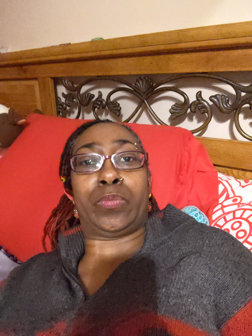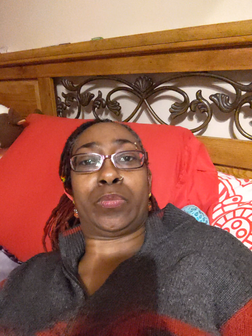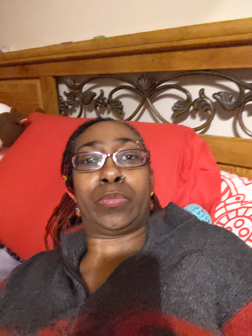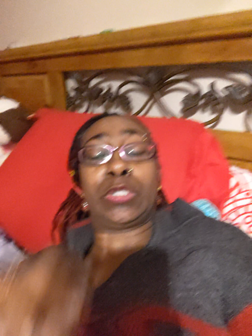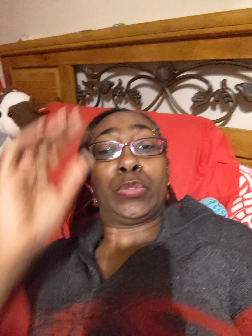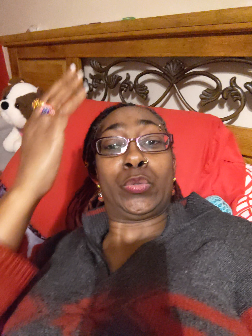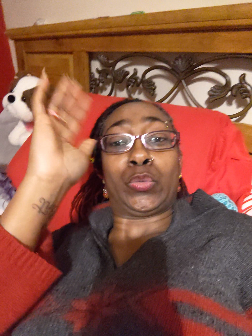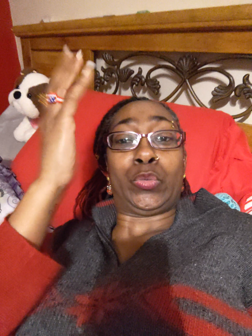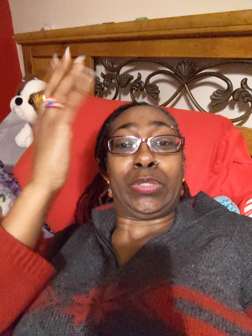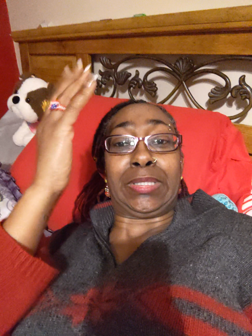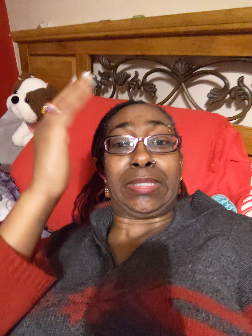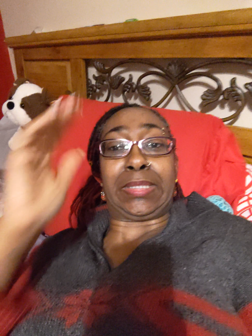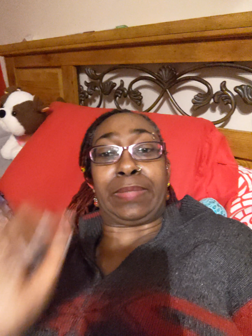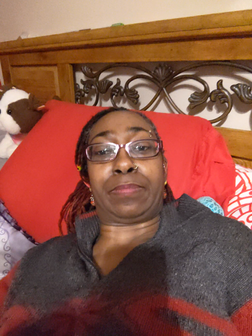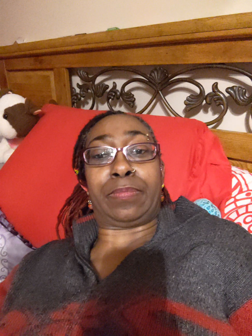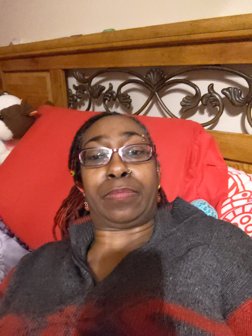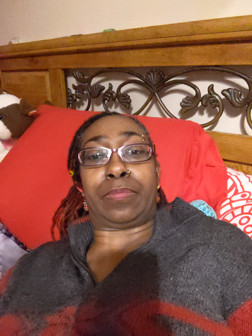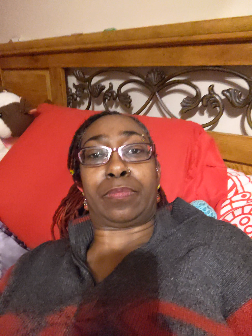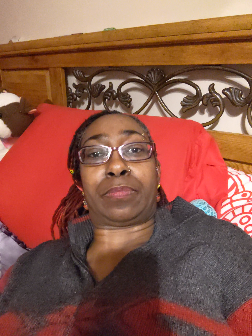tree